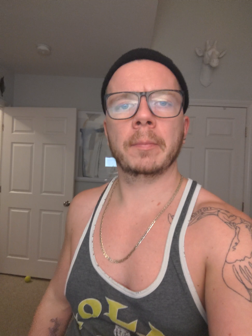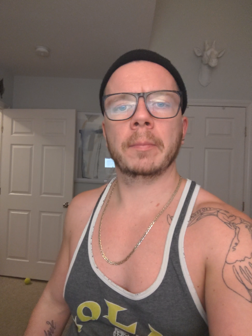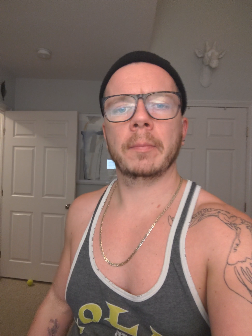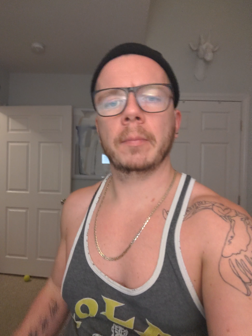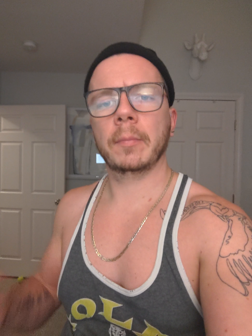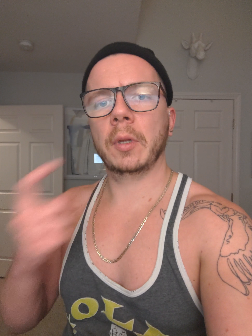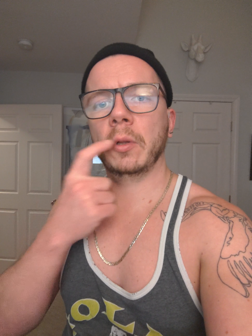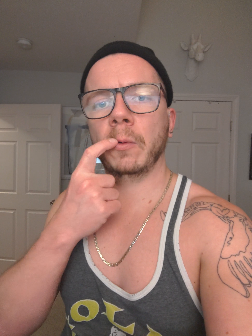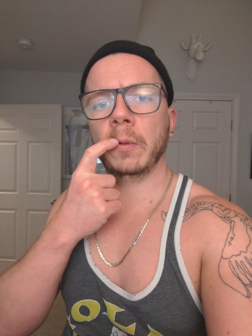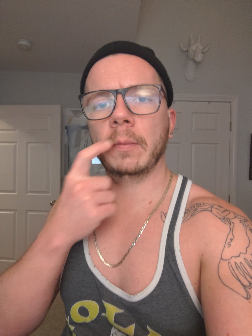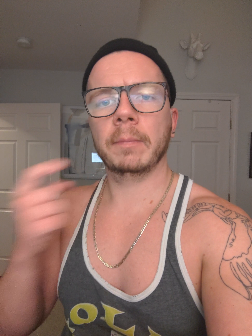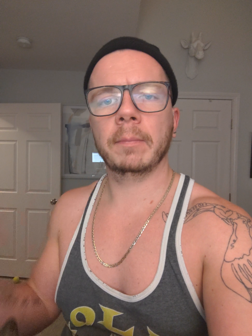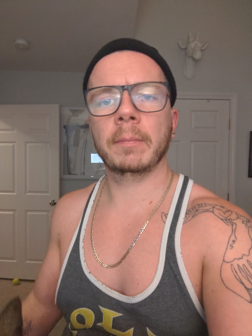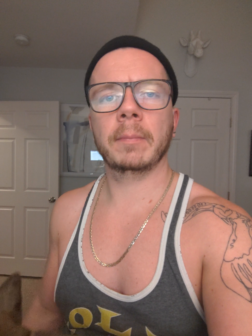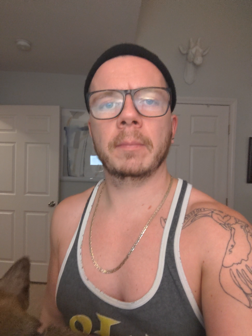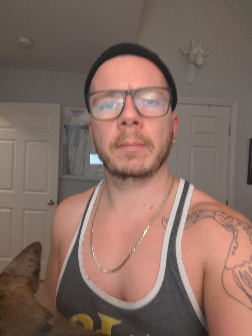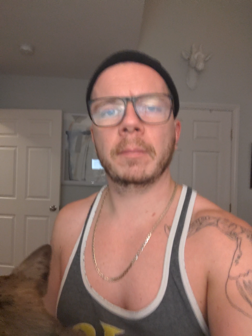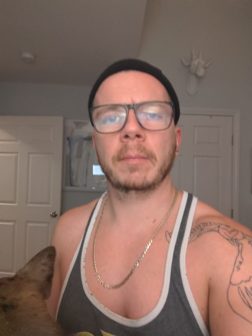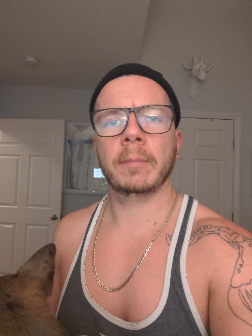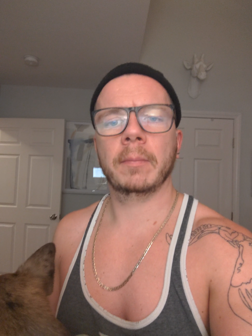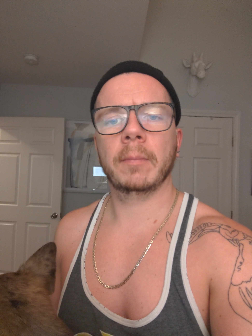tooth